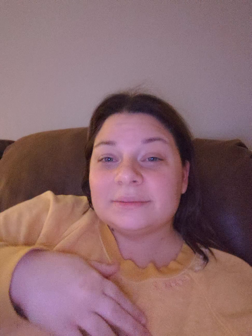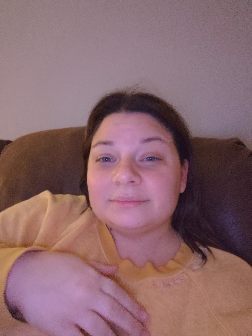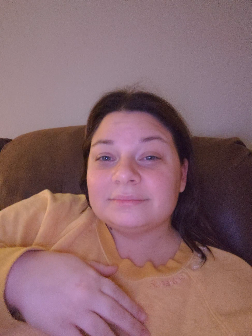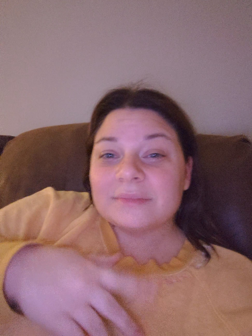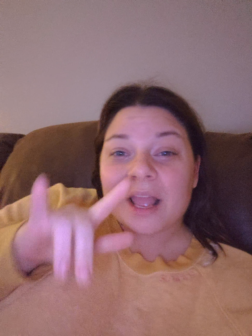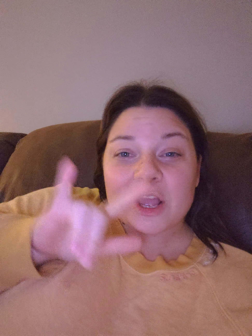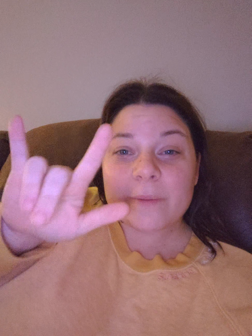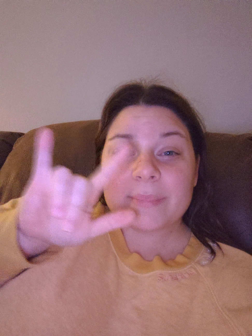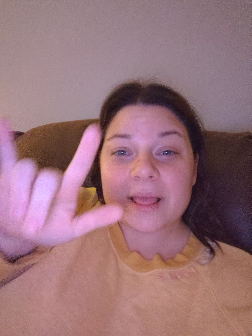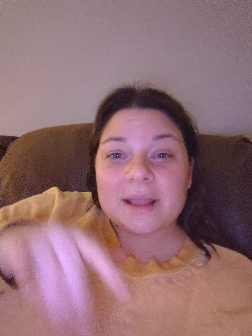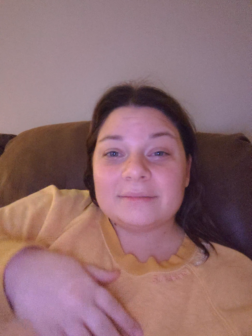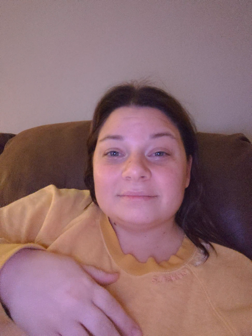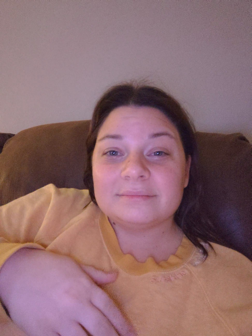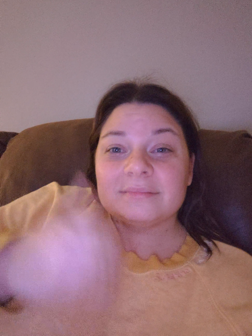airplane